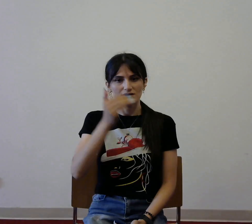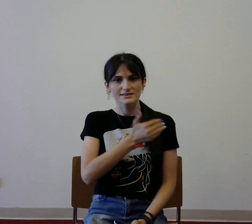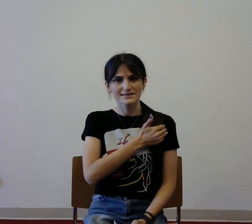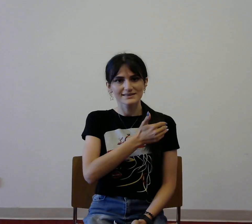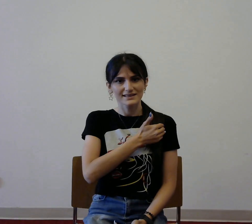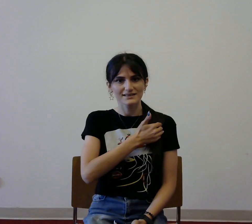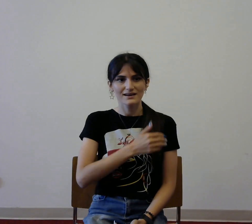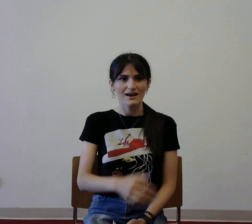istəmək